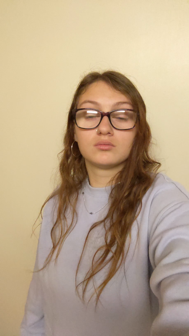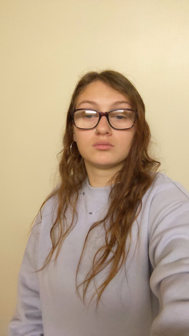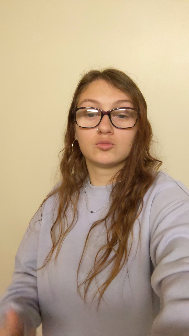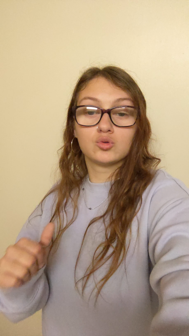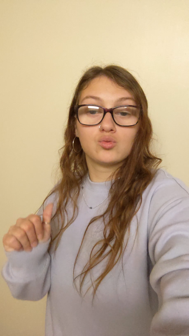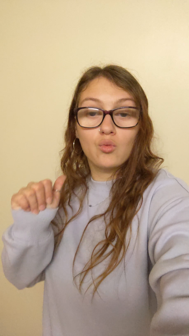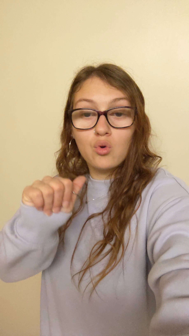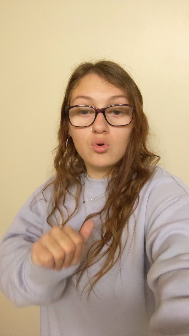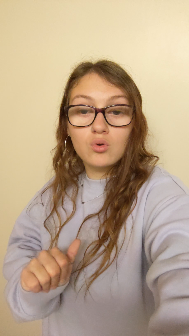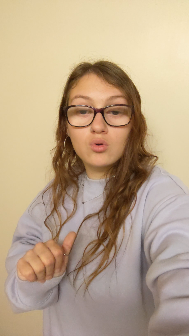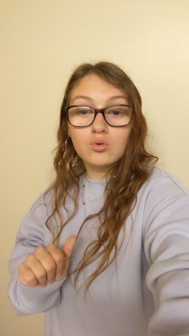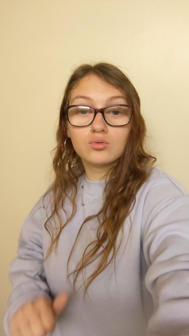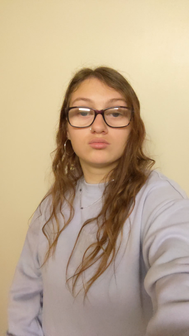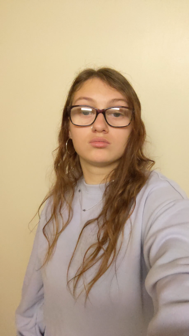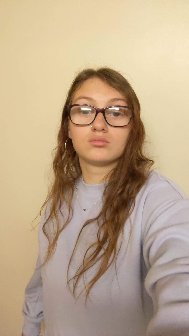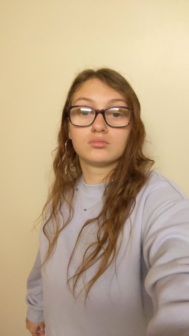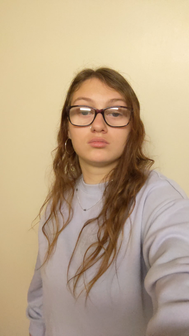coats